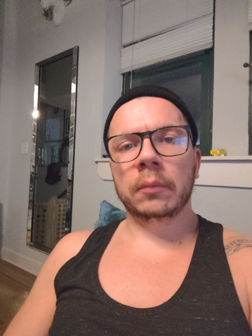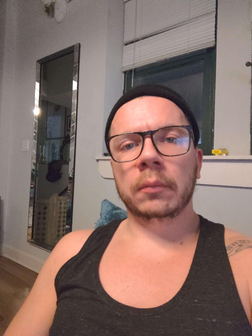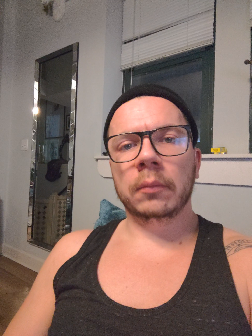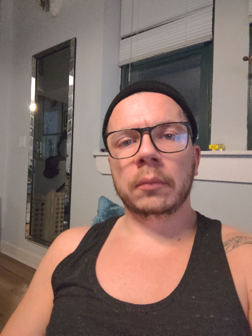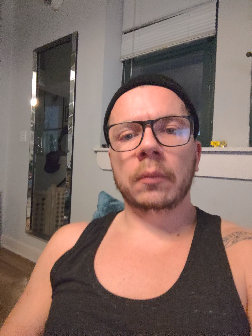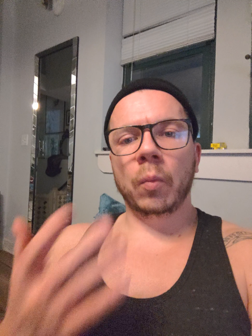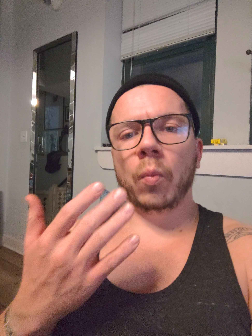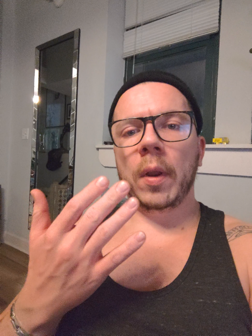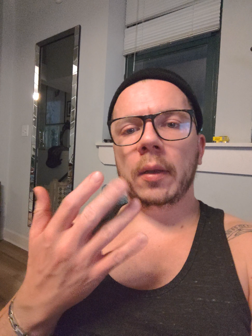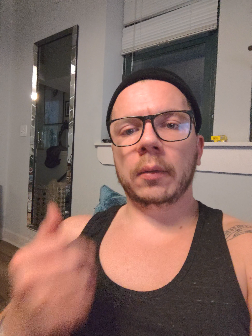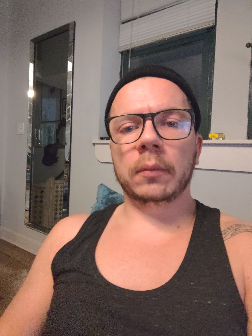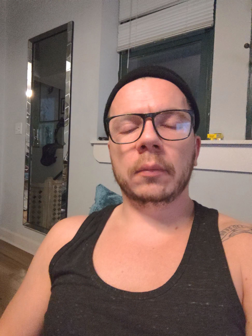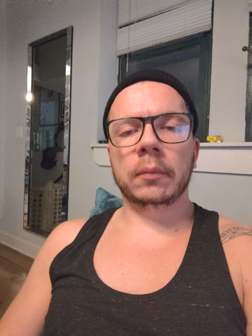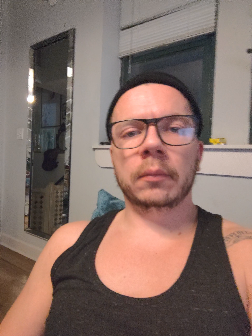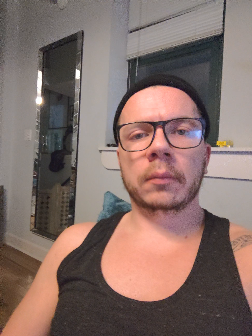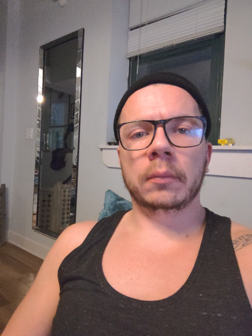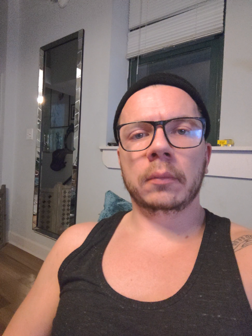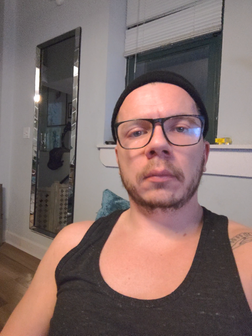wait